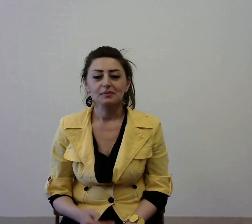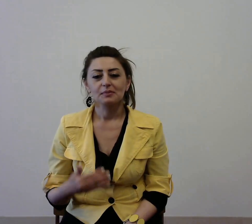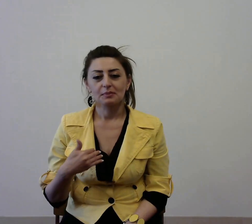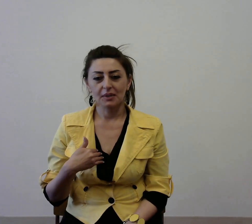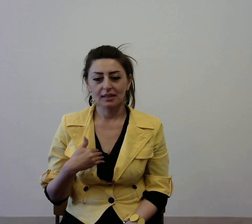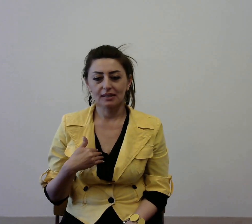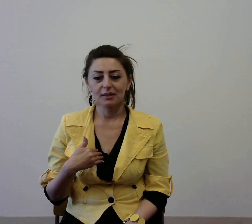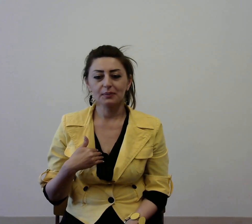mən